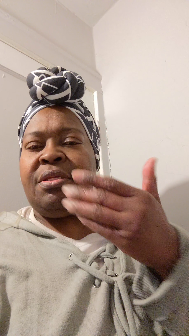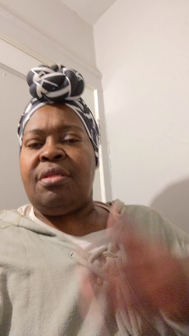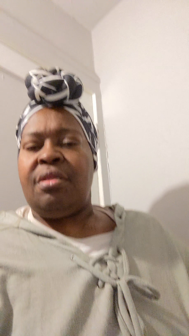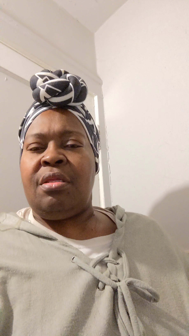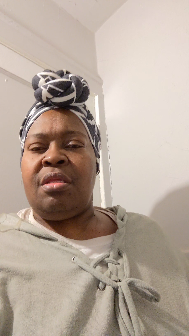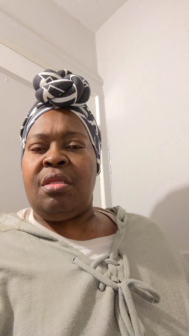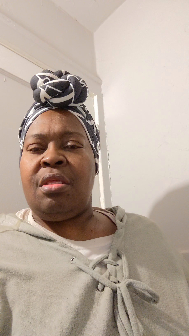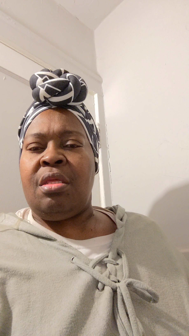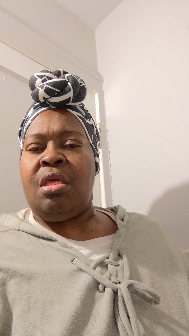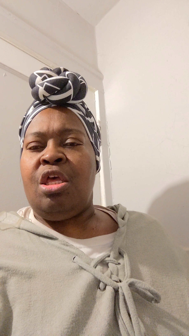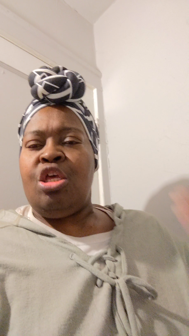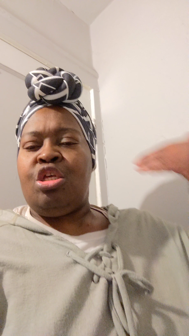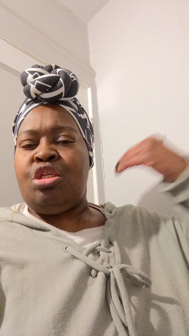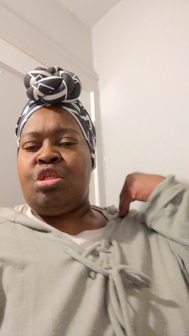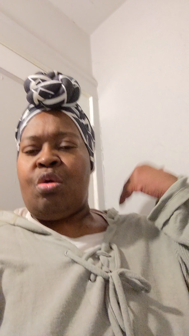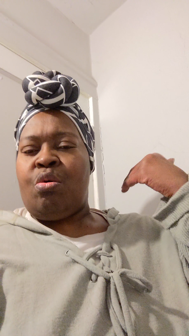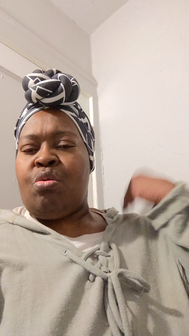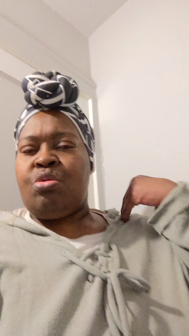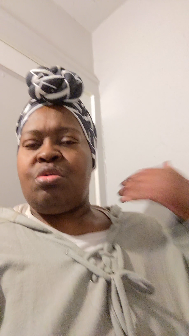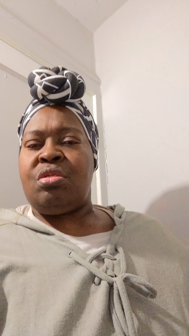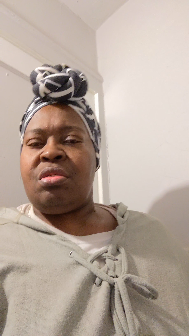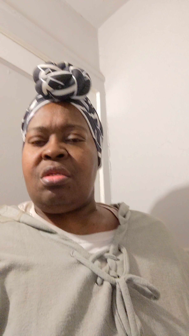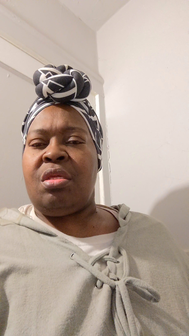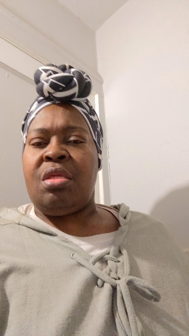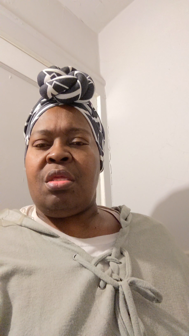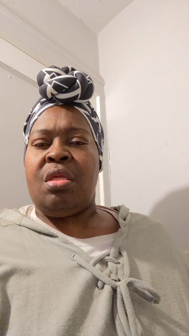shoulder